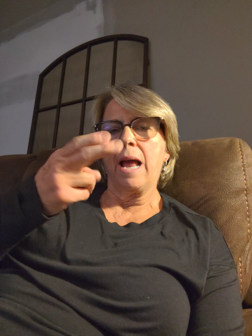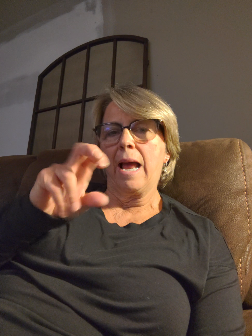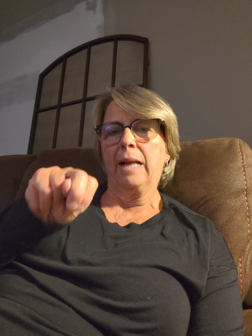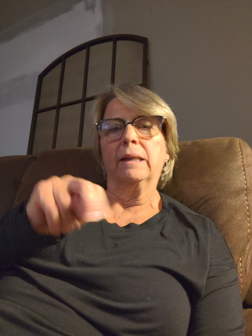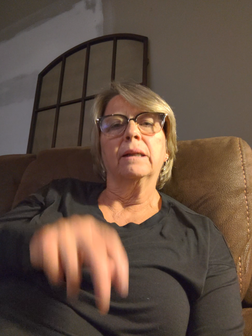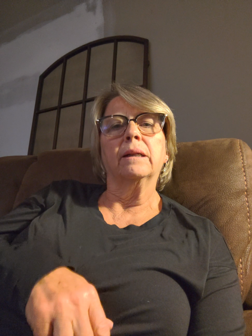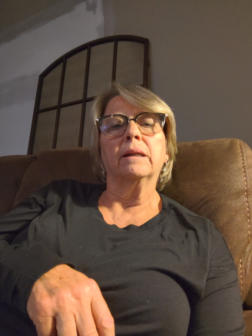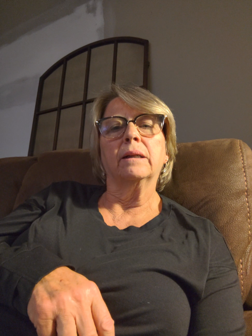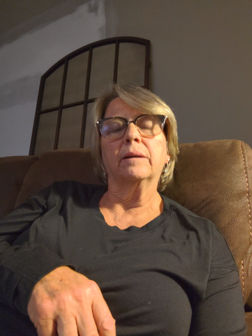hen